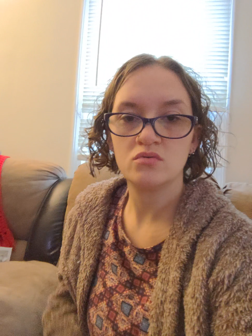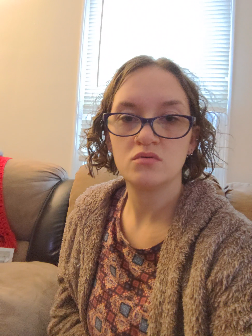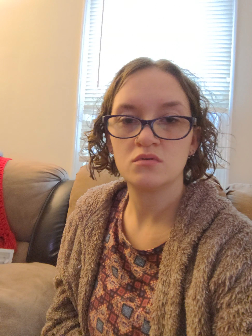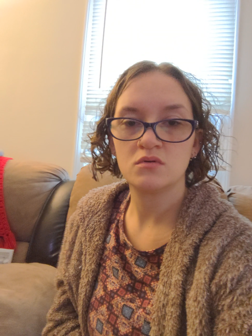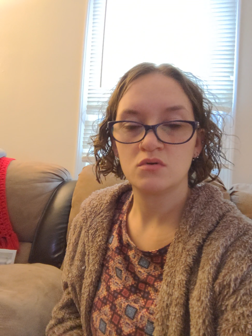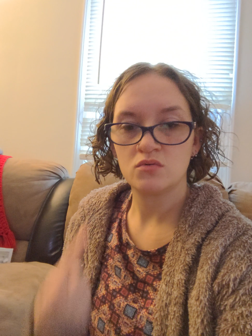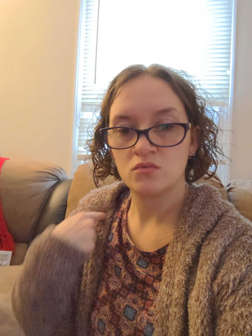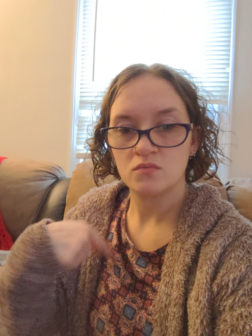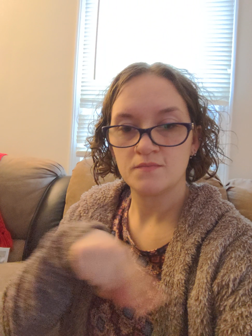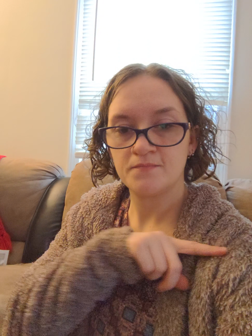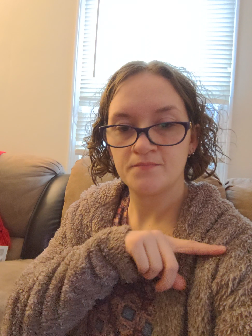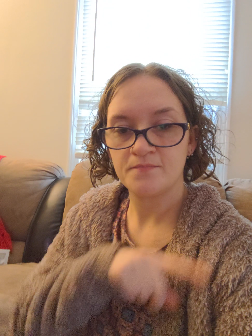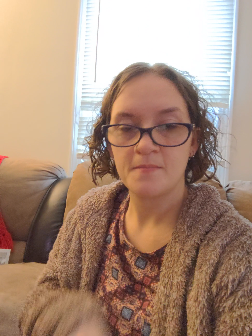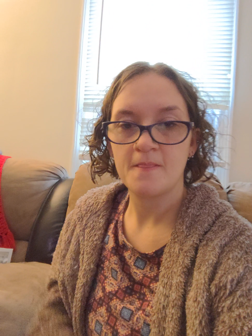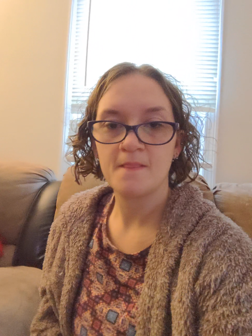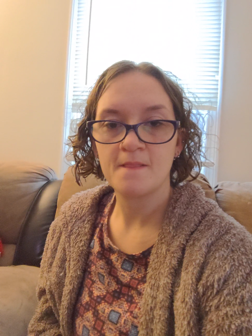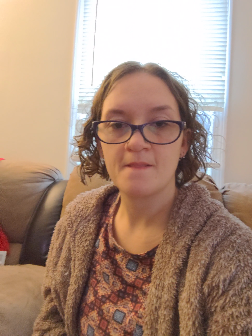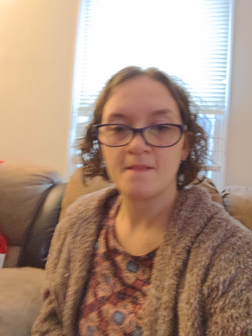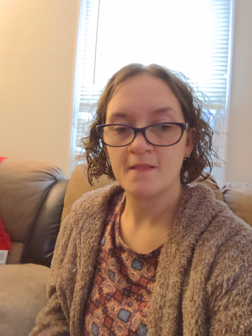we